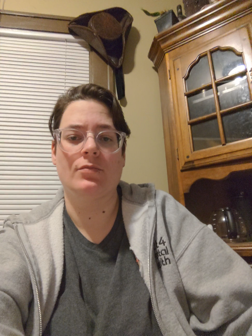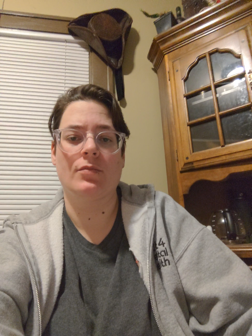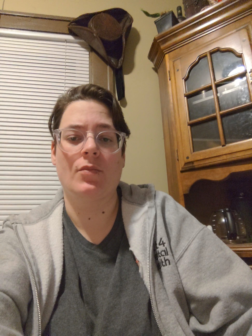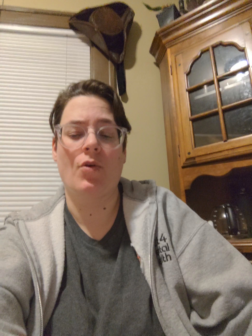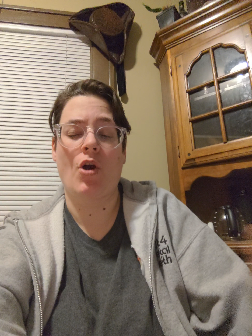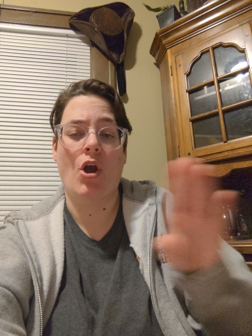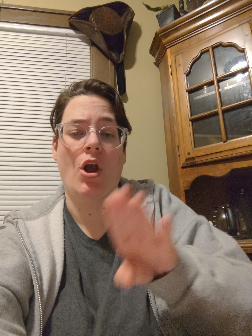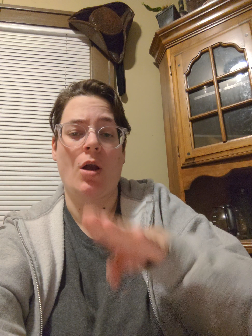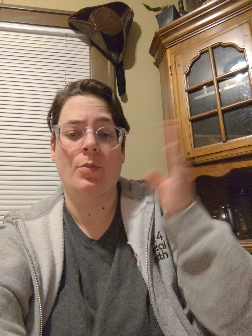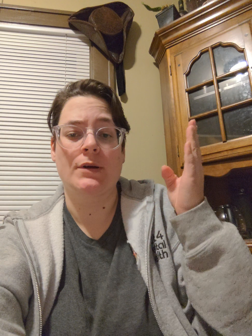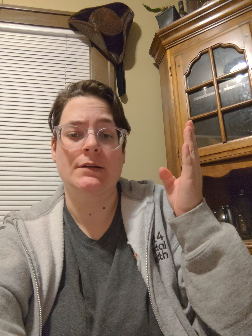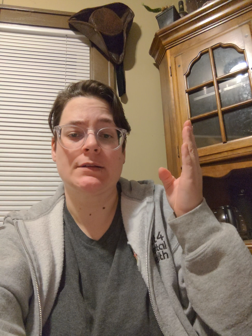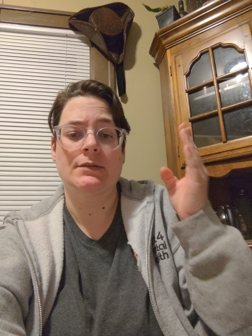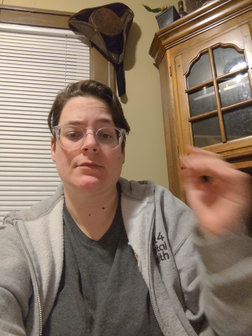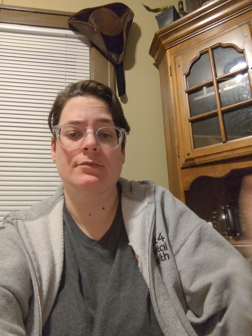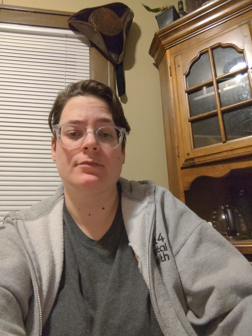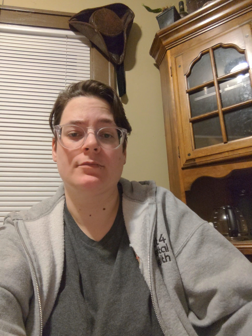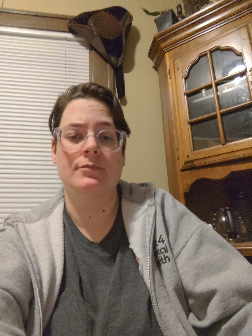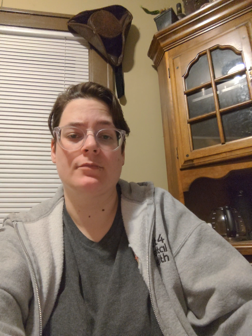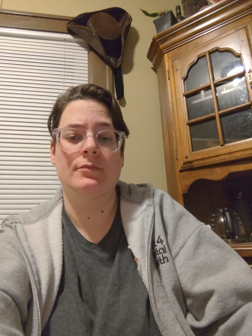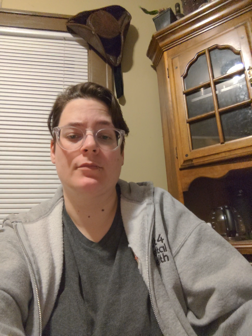open